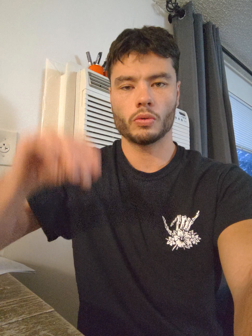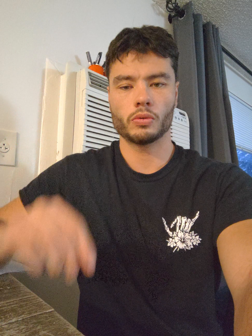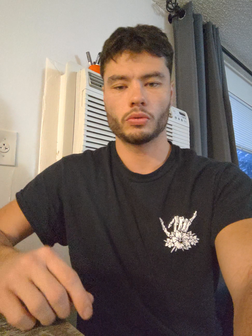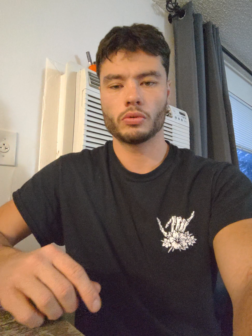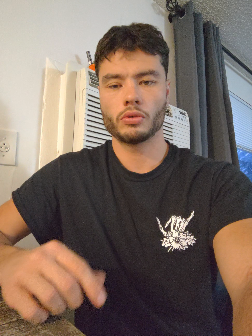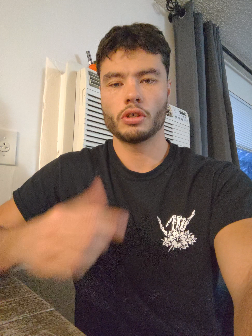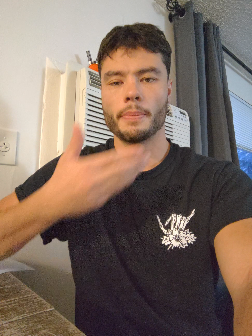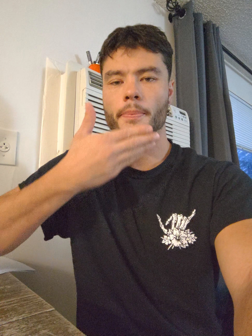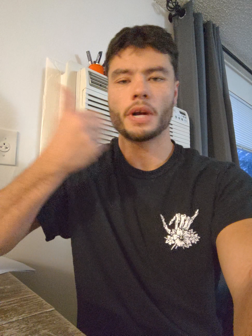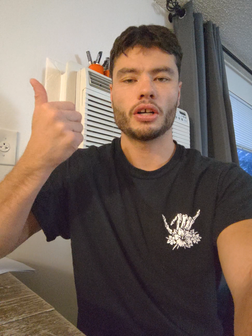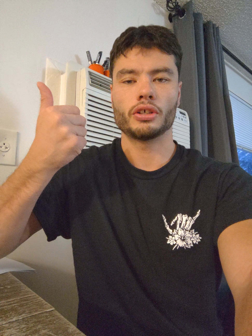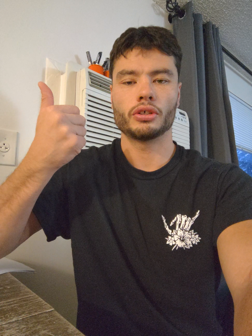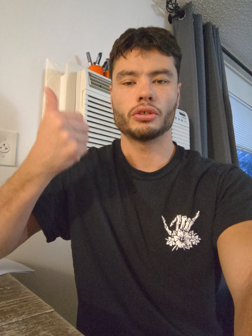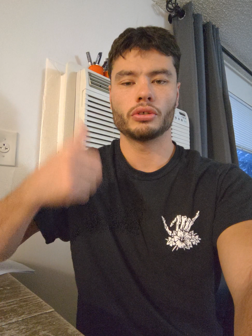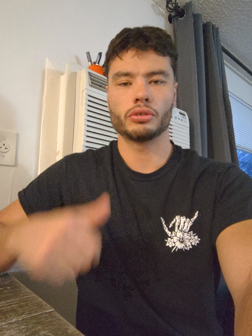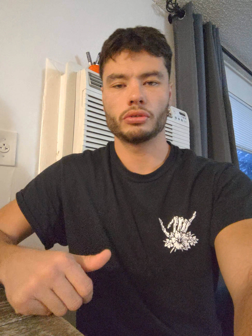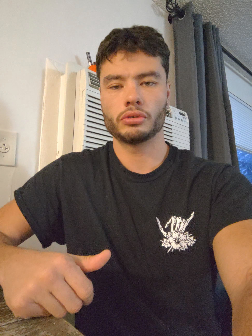better